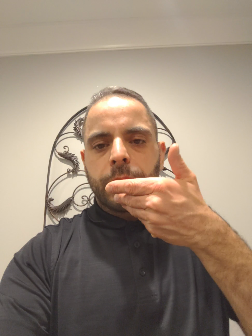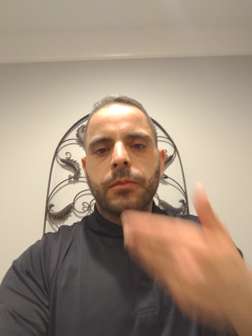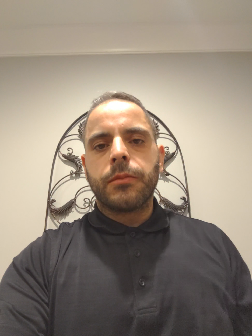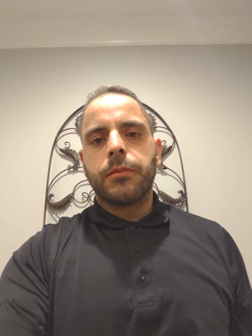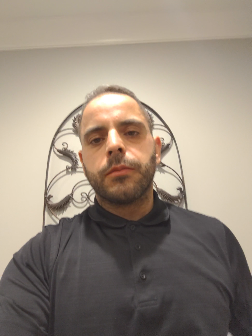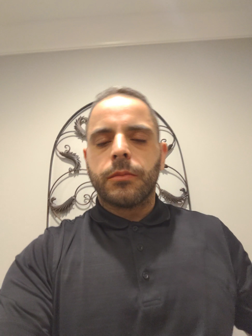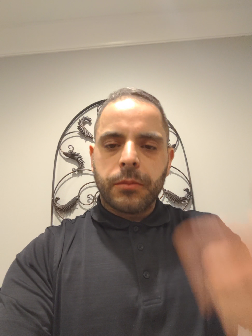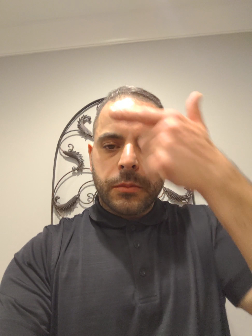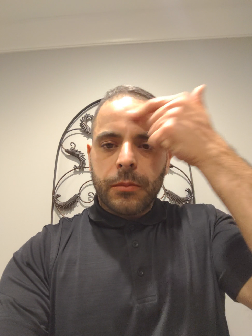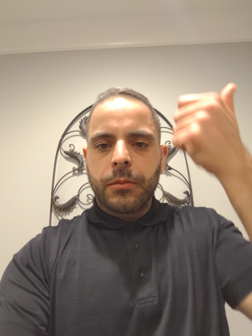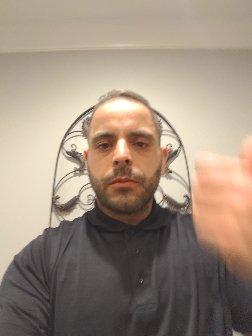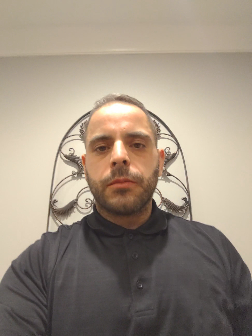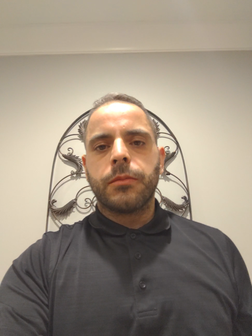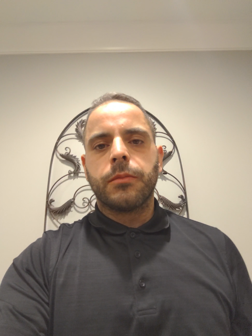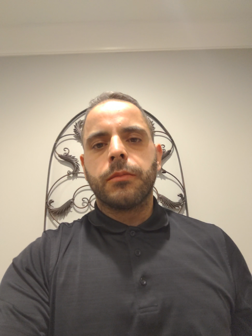because